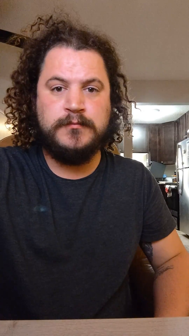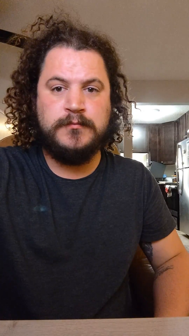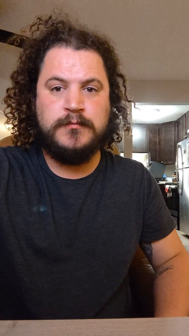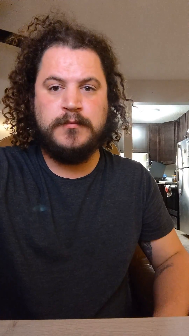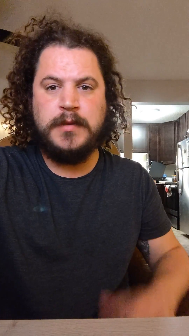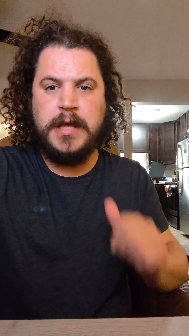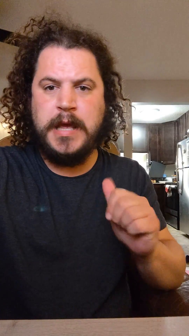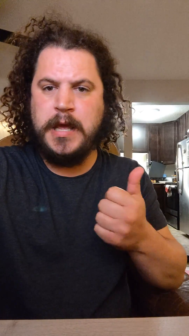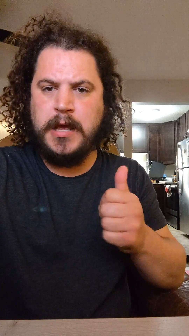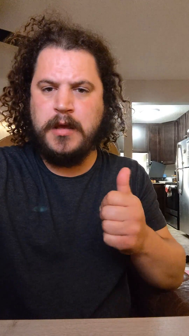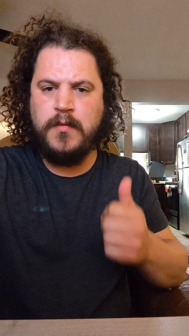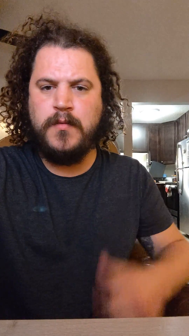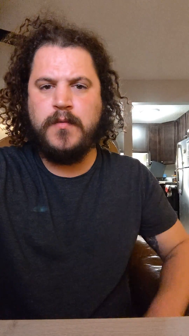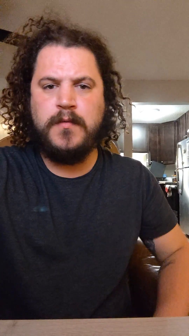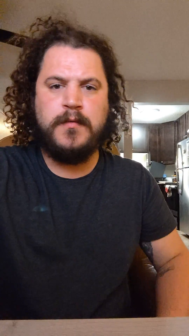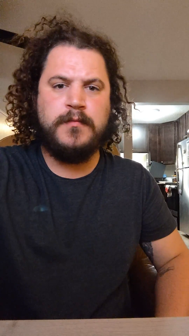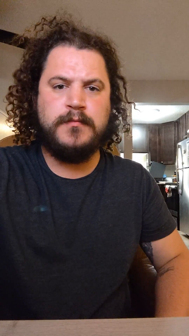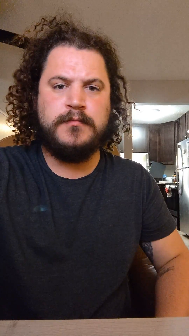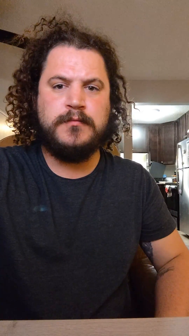how